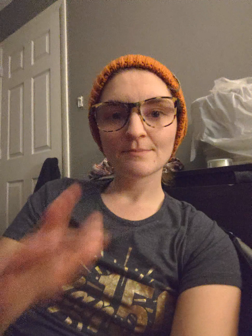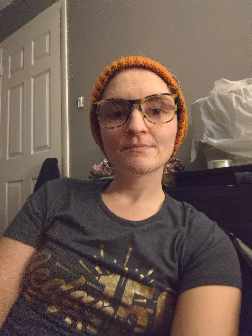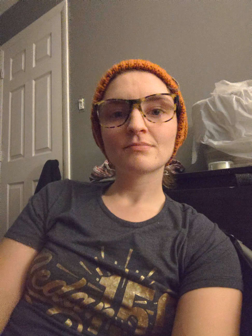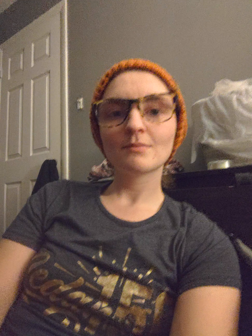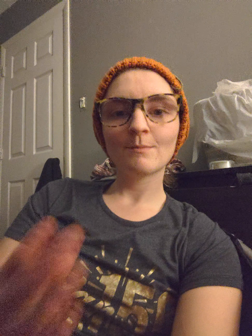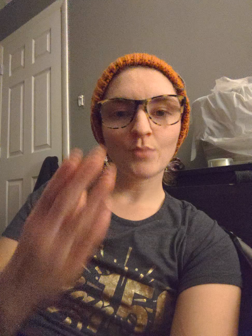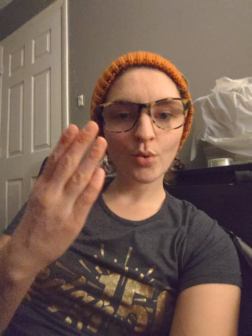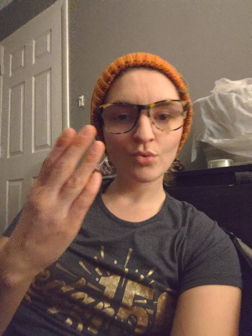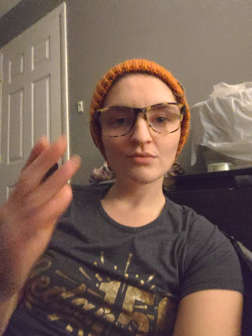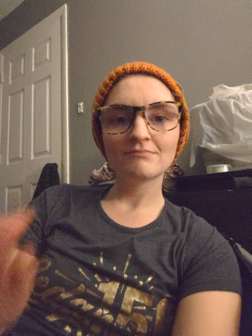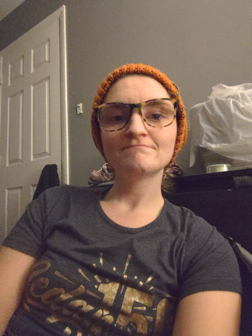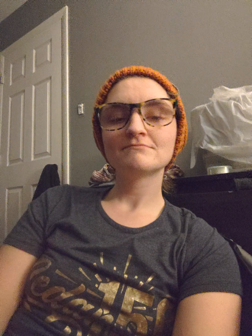morning